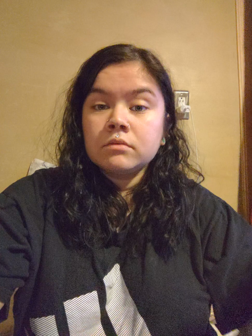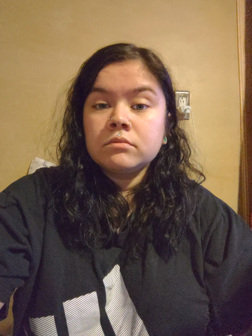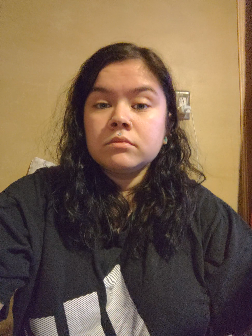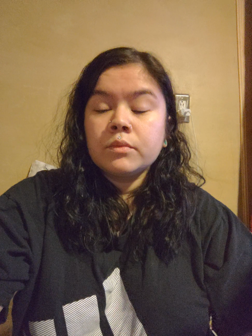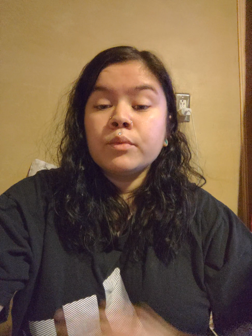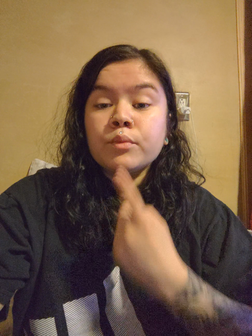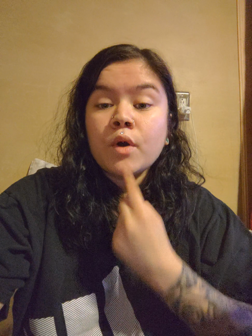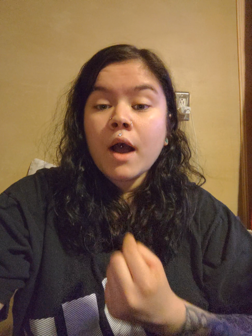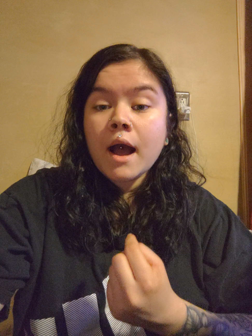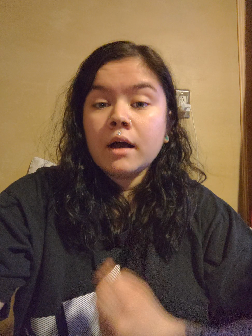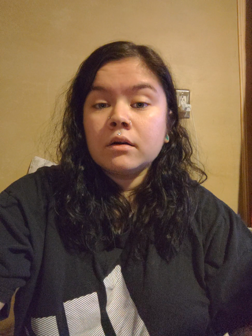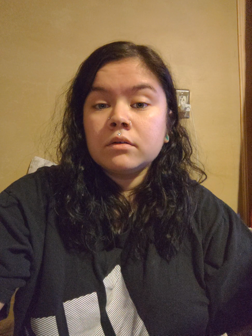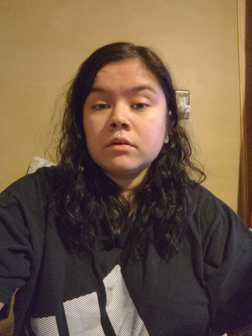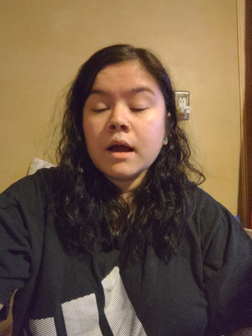red